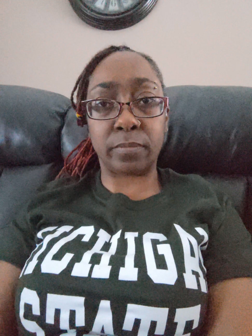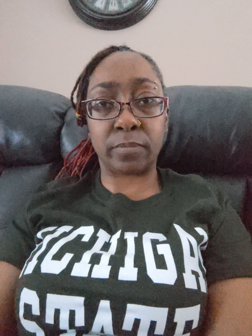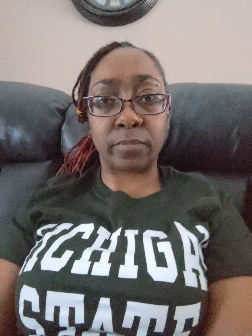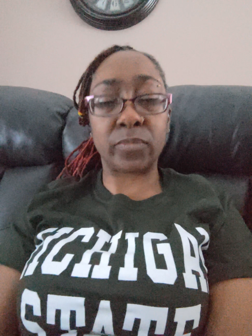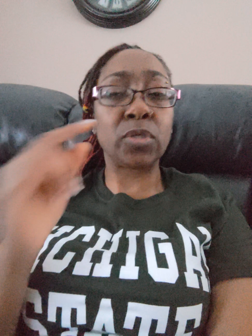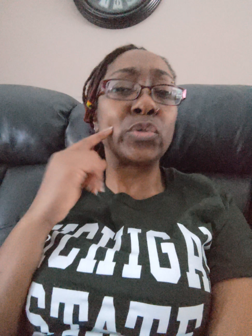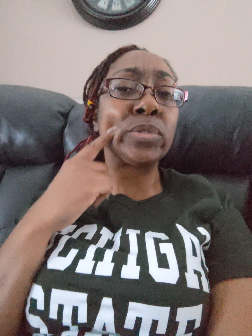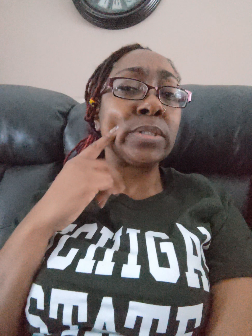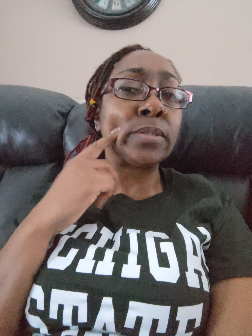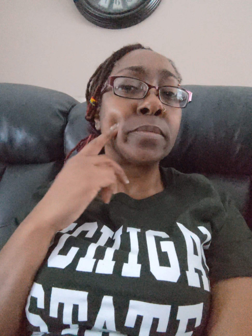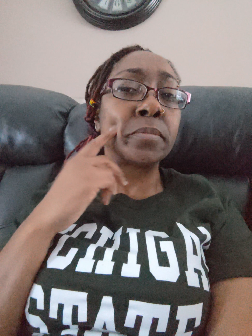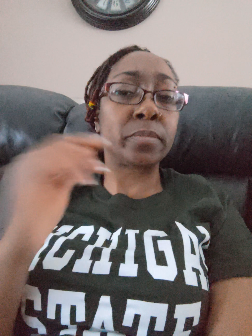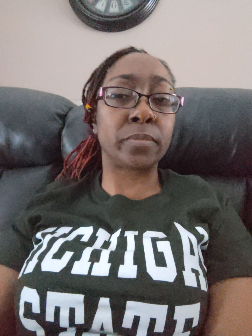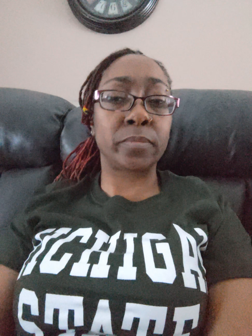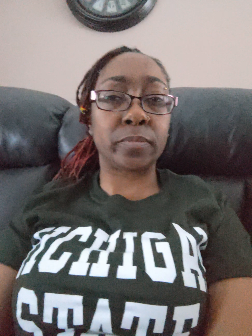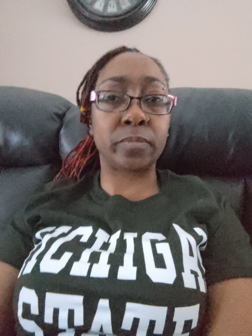cheek